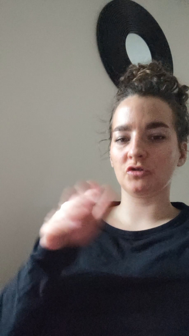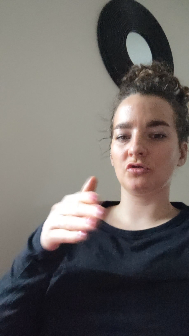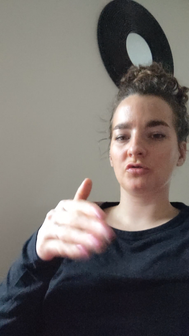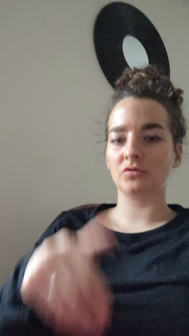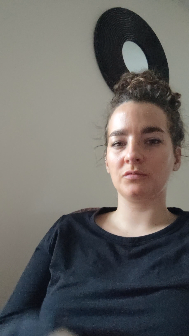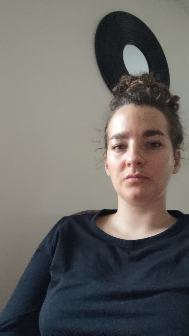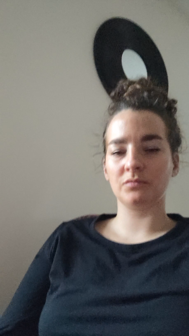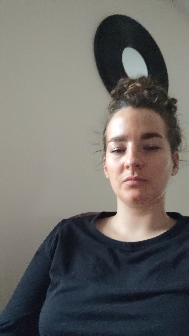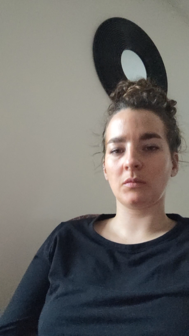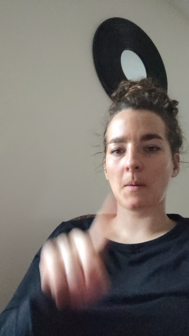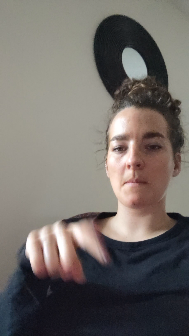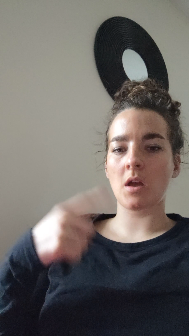about